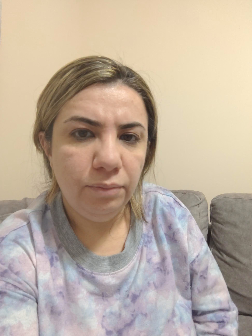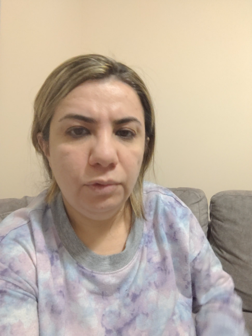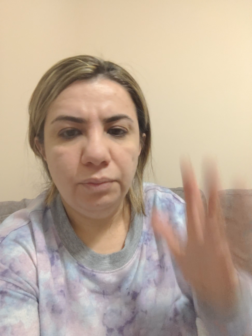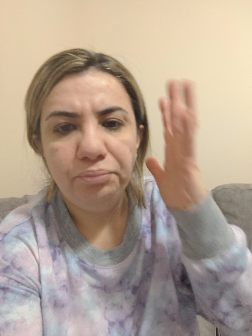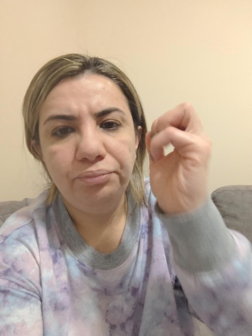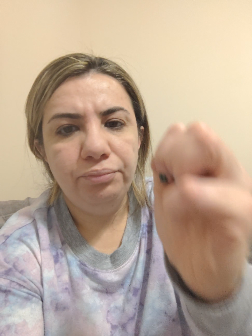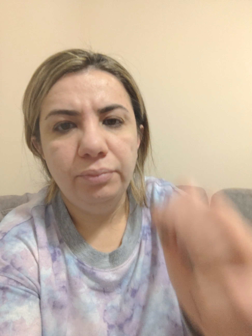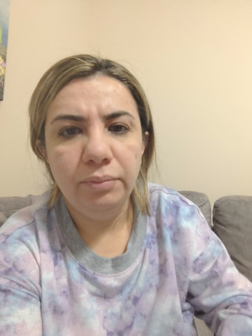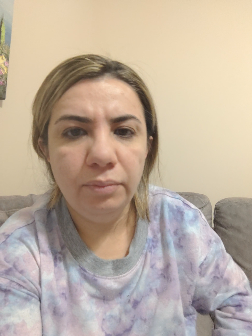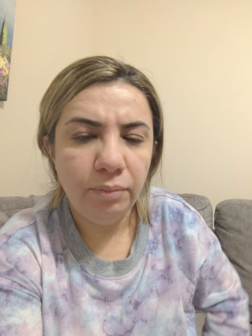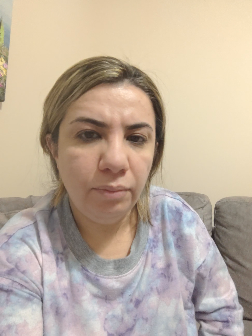go